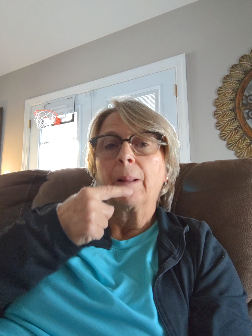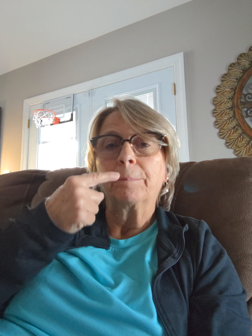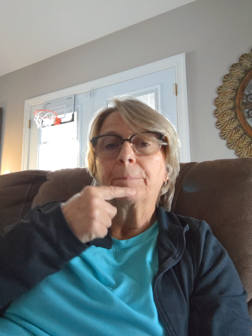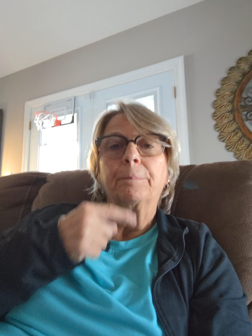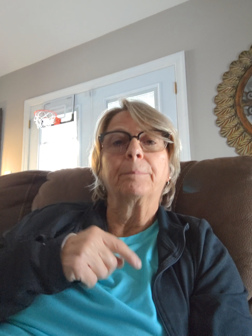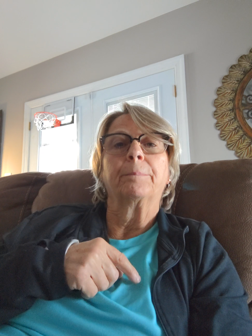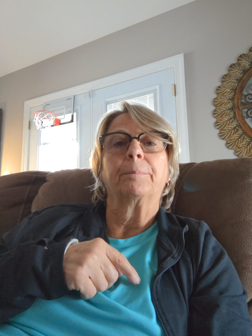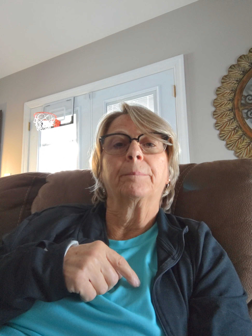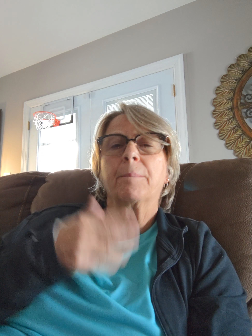lips